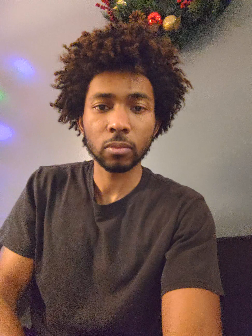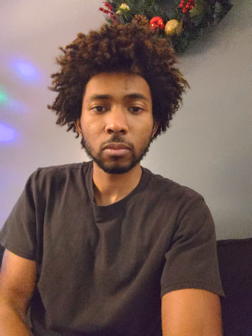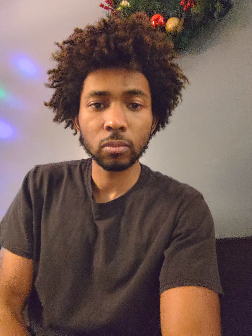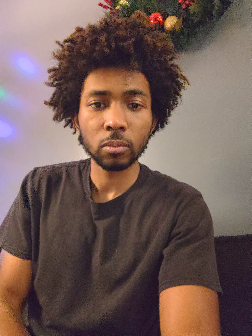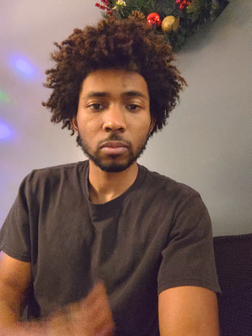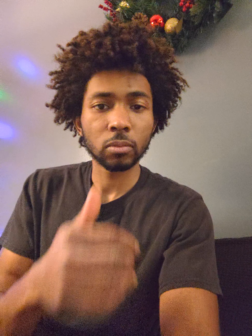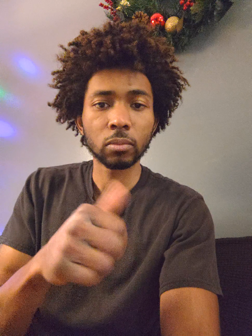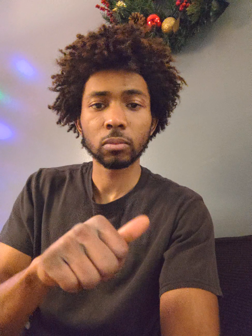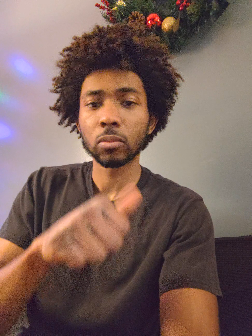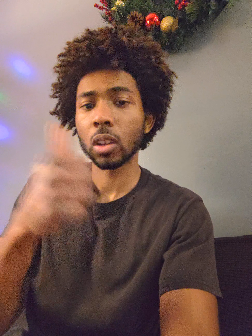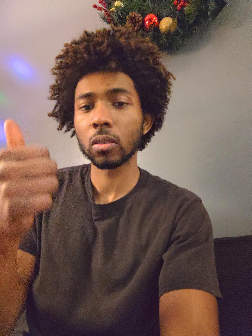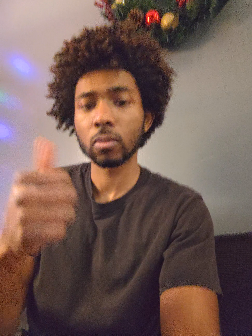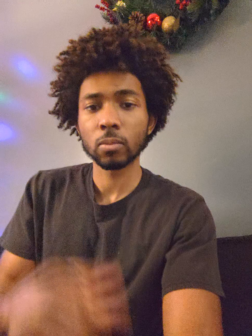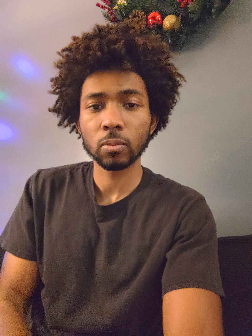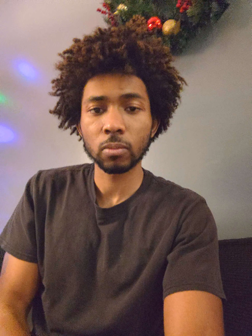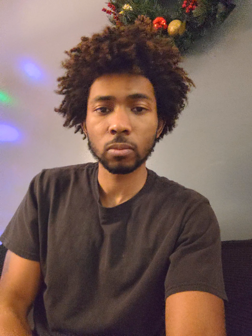another